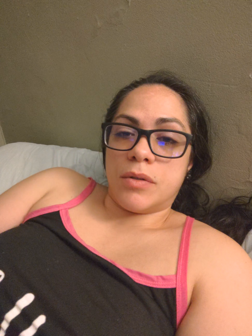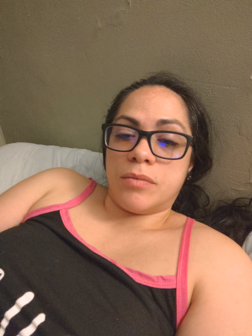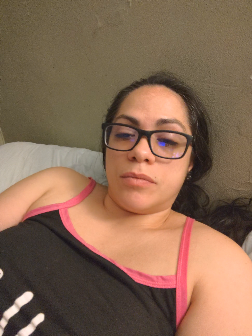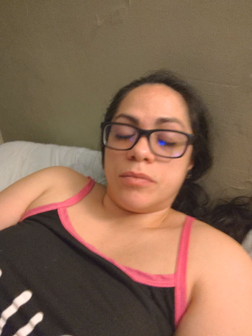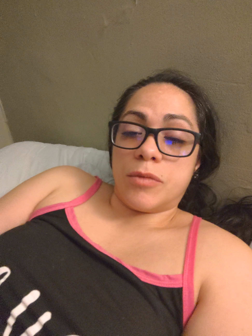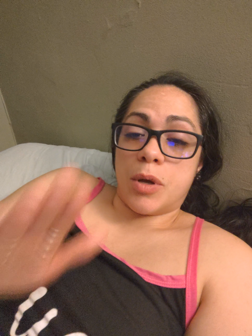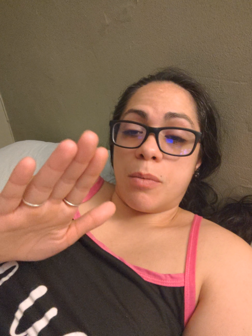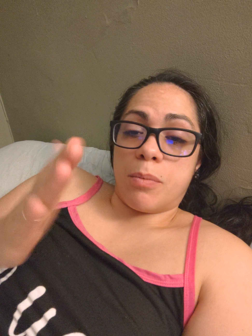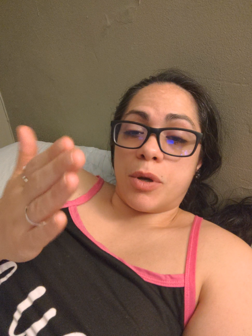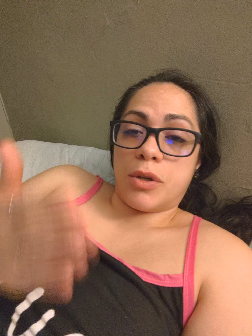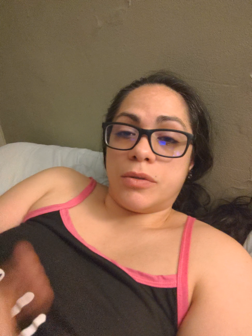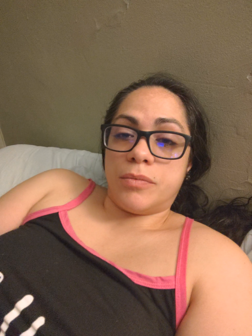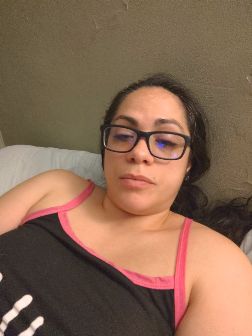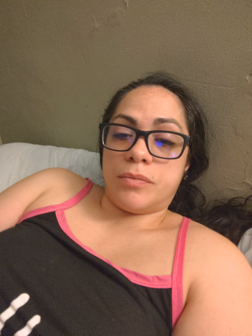book